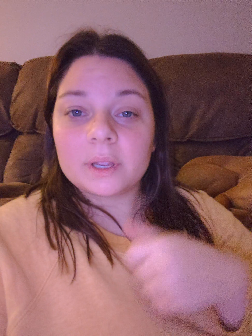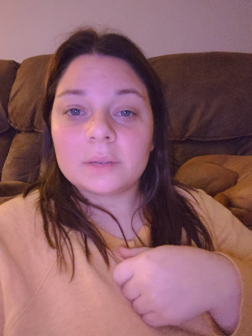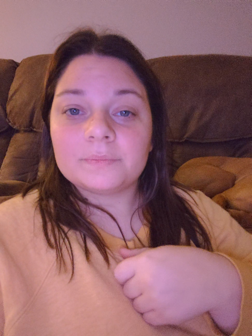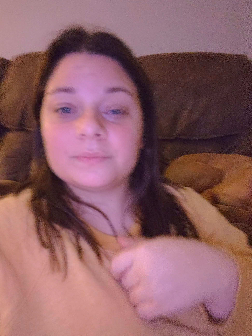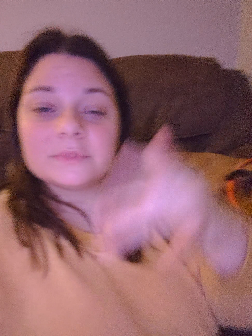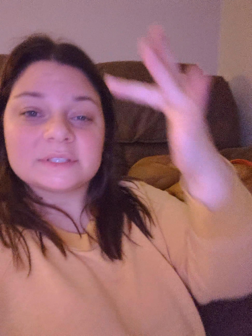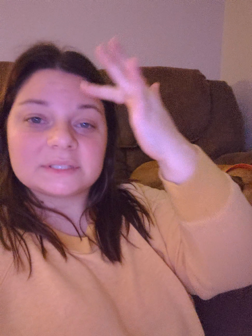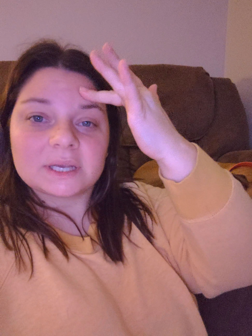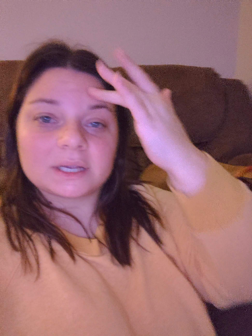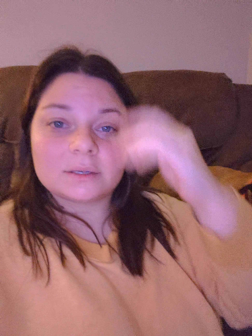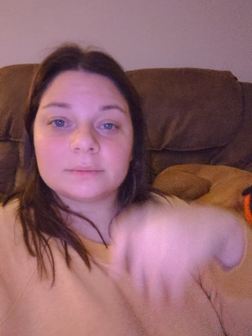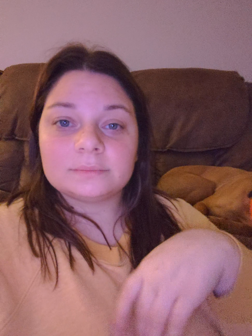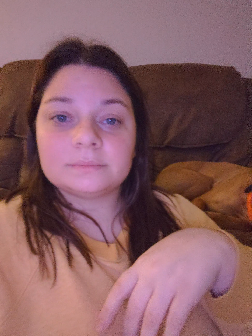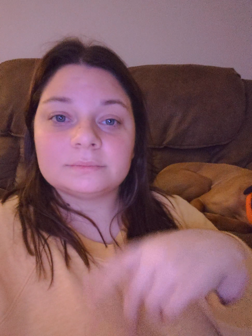sick